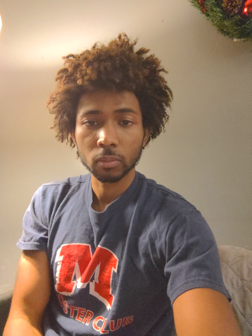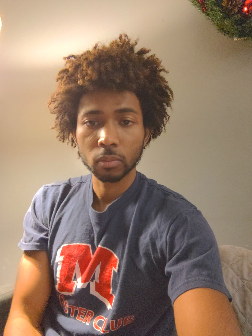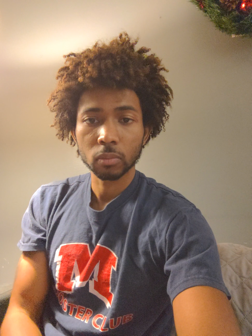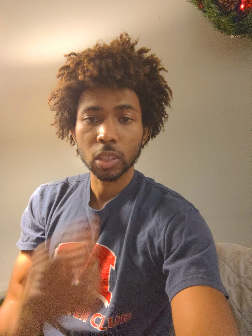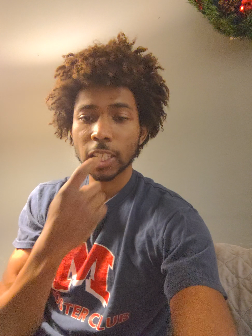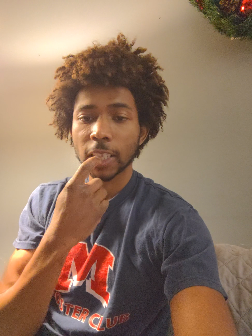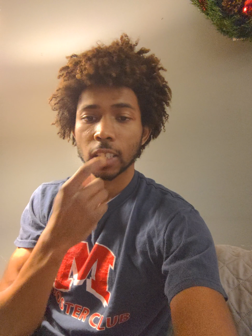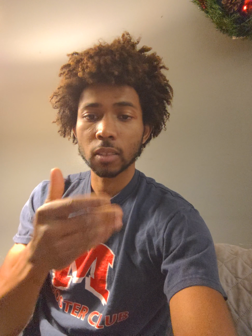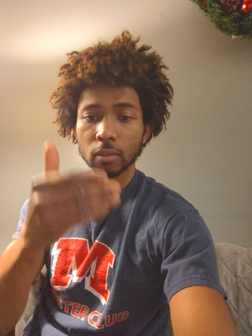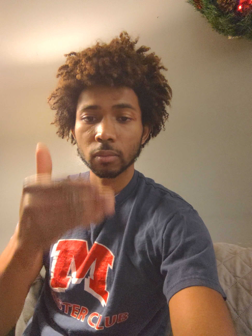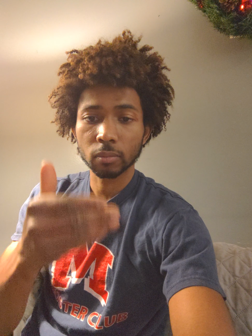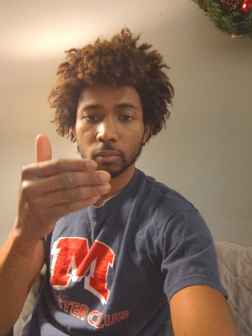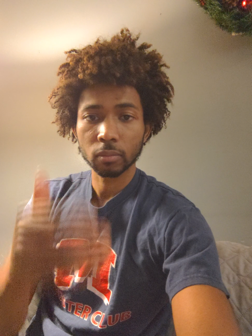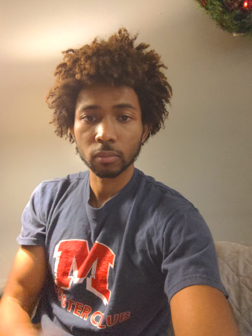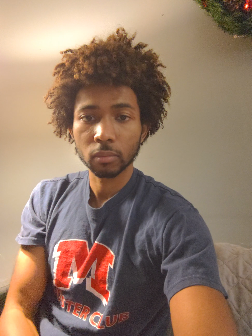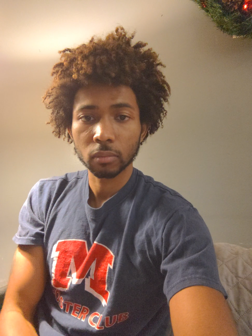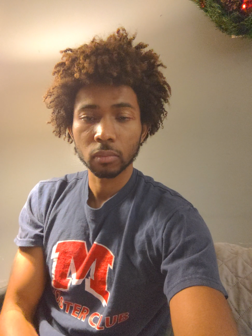window